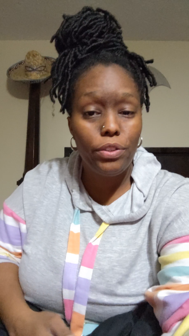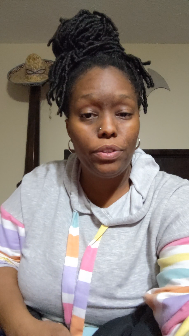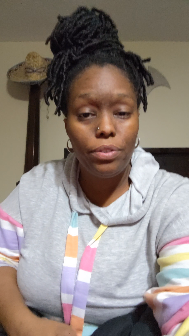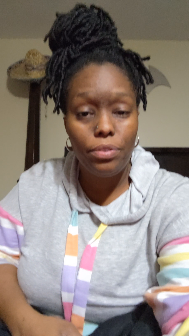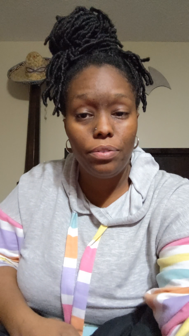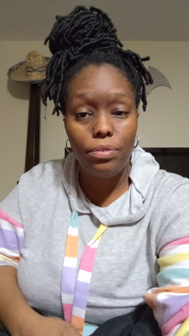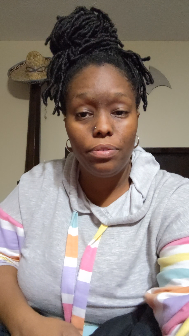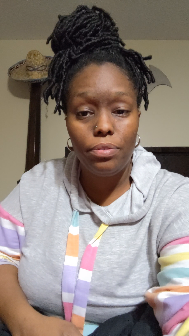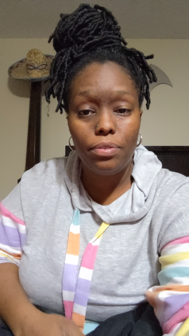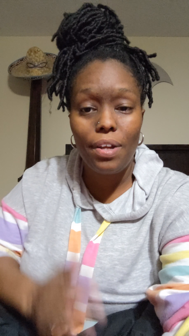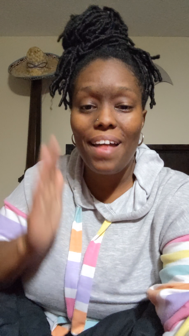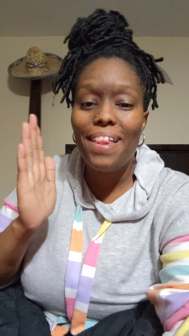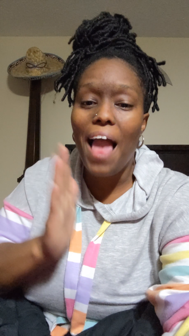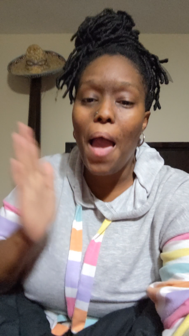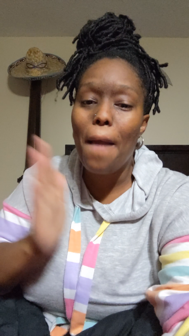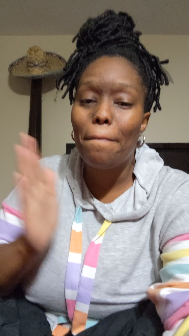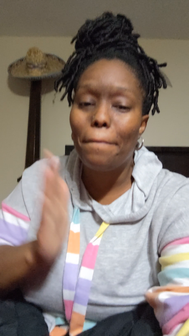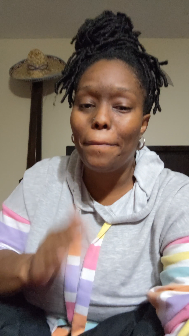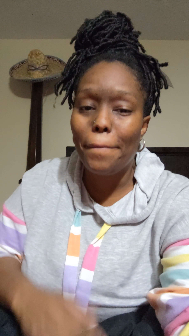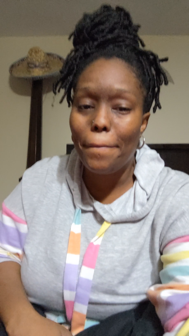clap